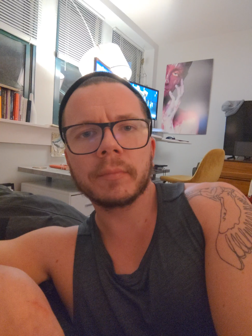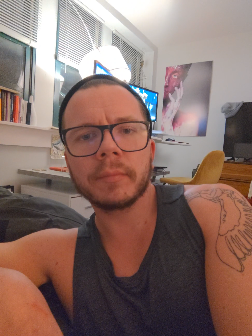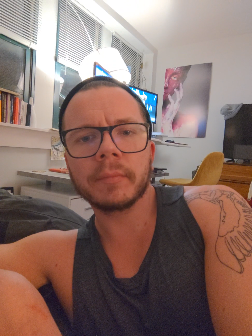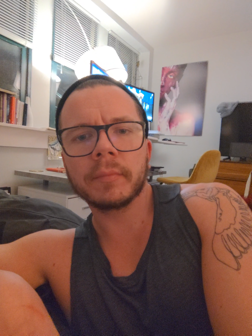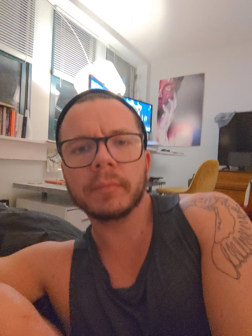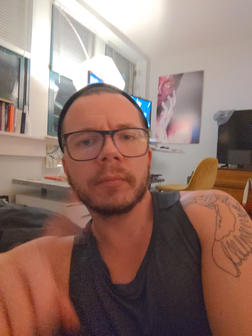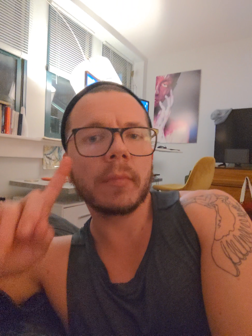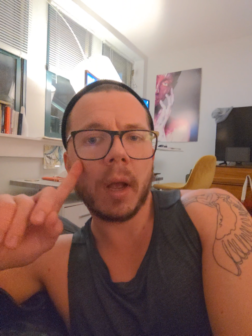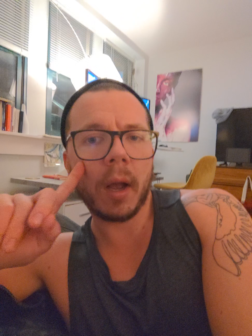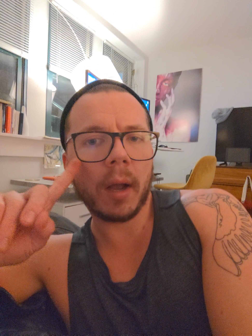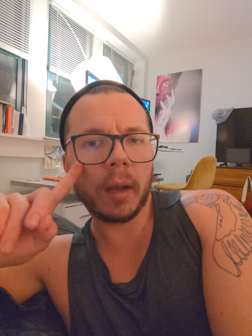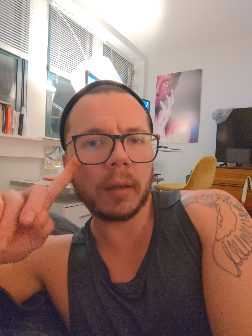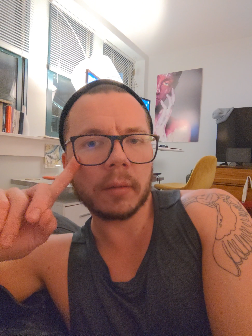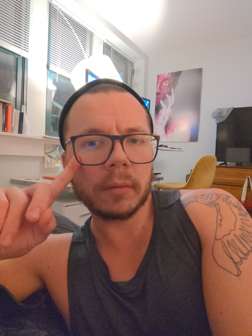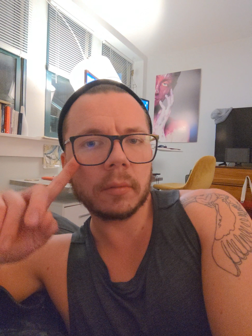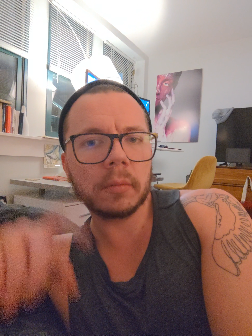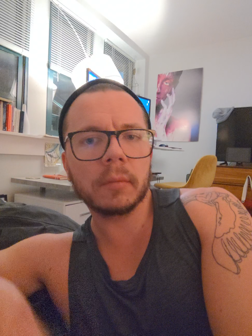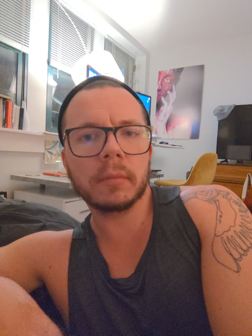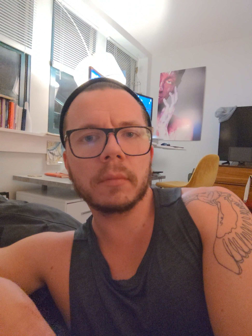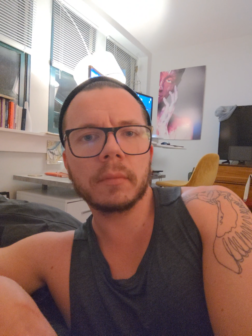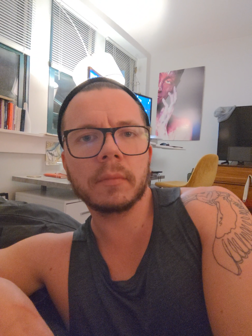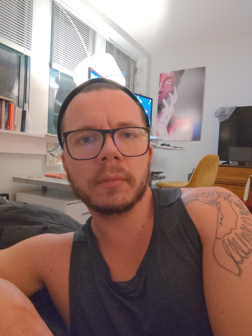eye